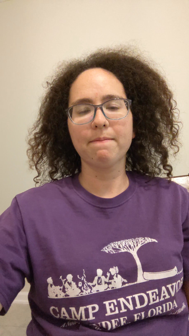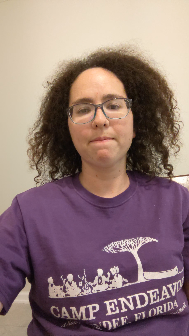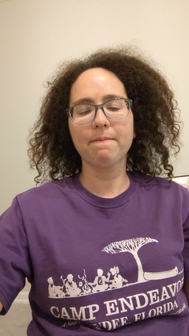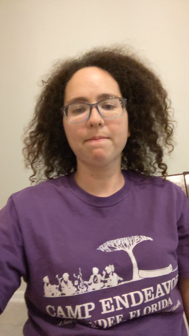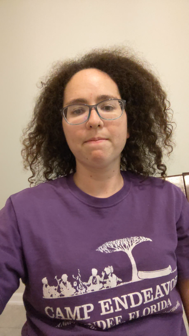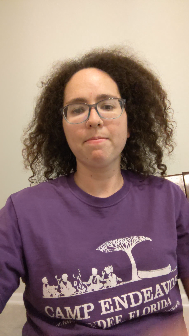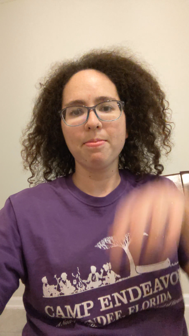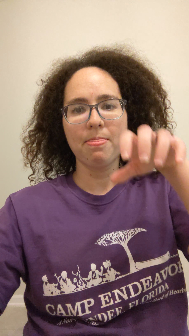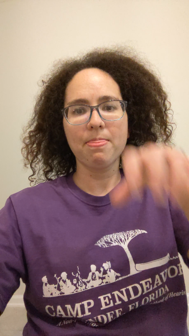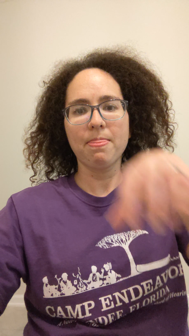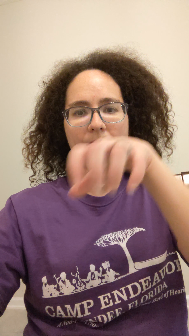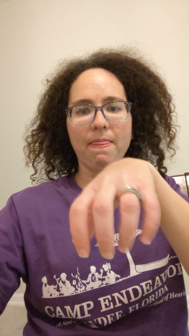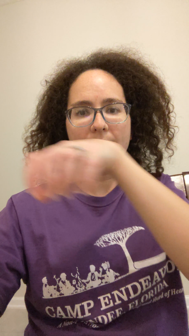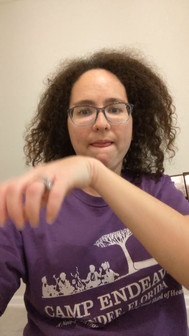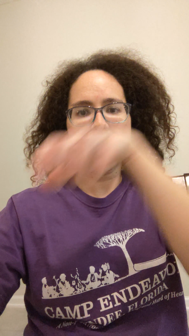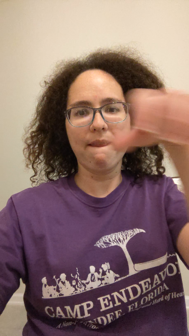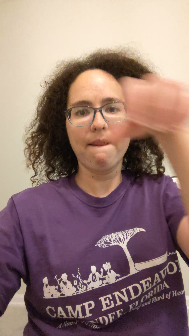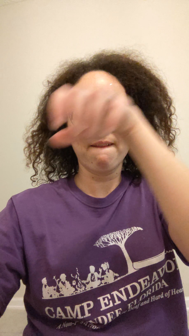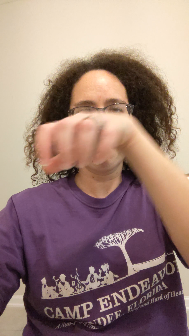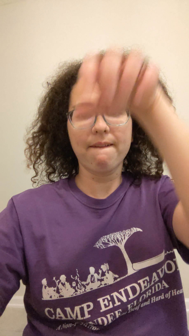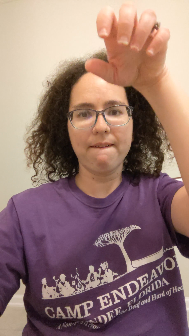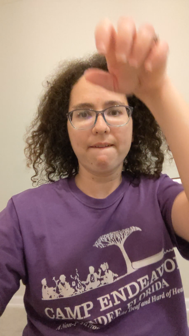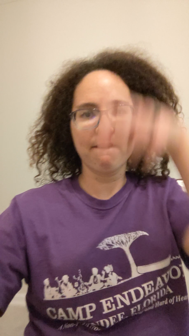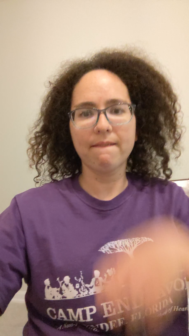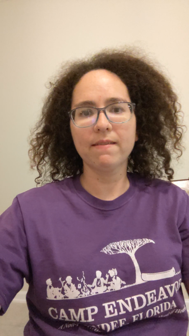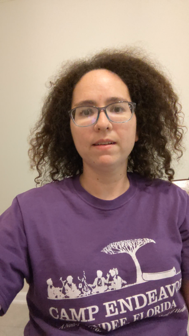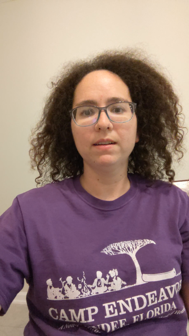block